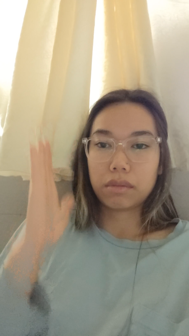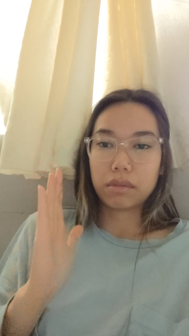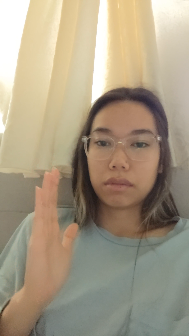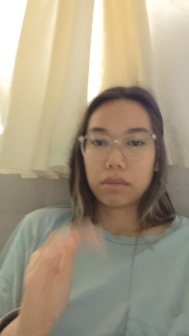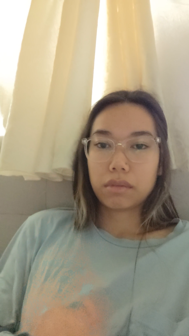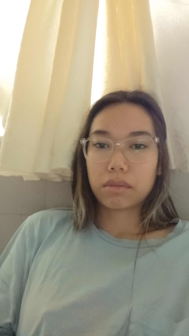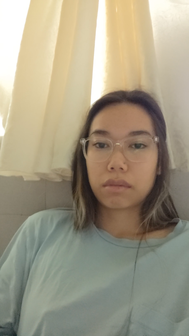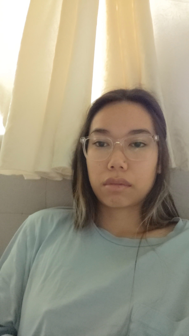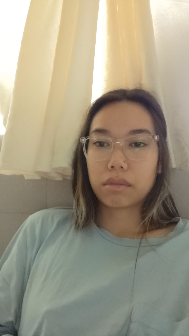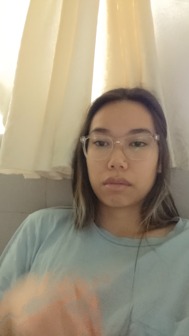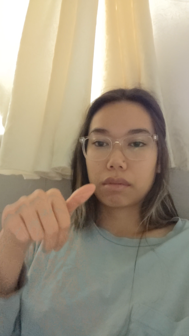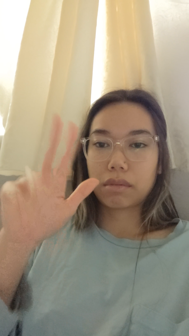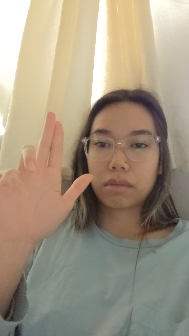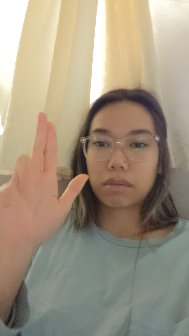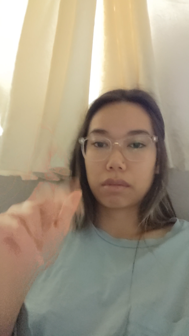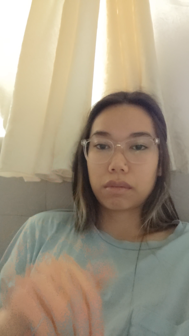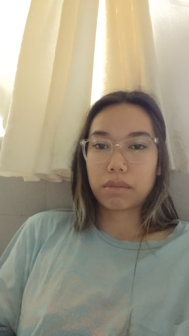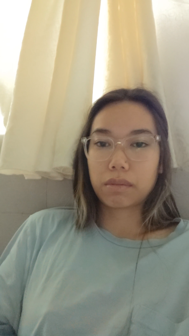lick